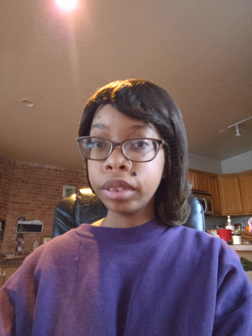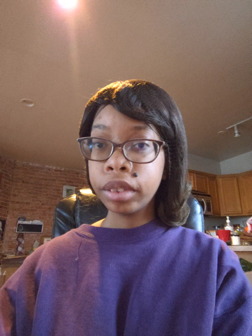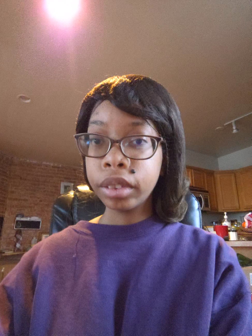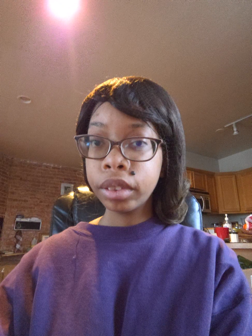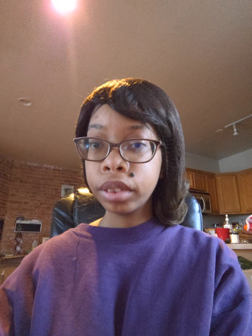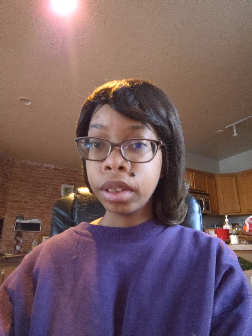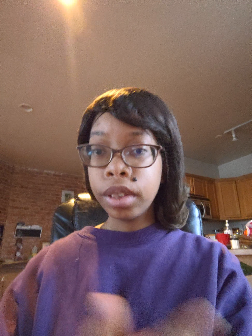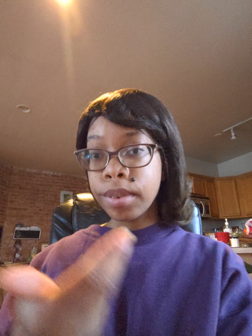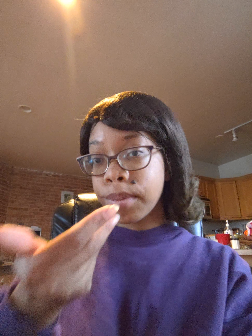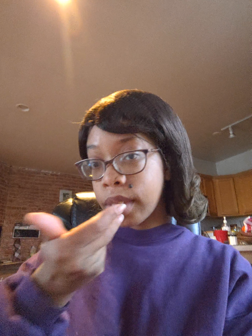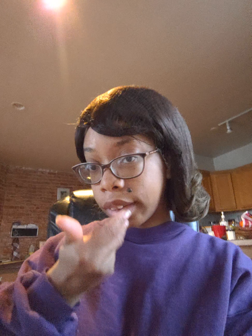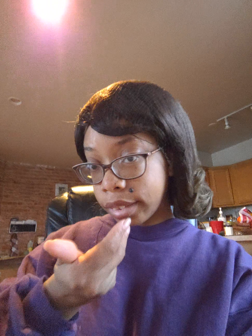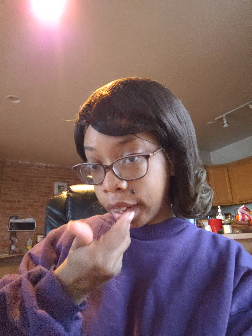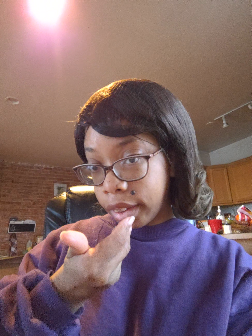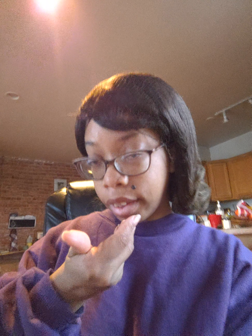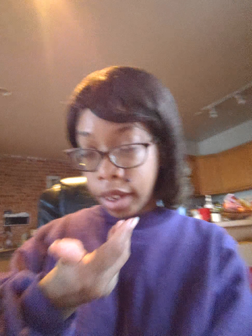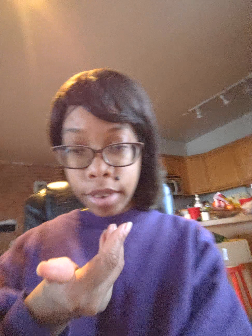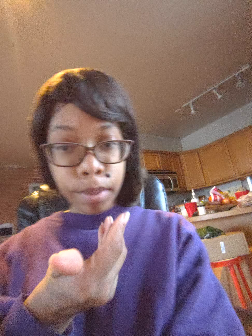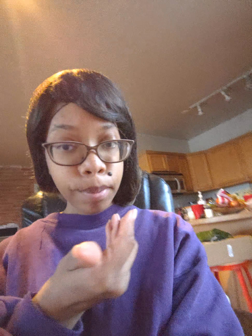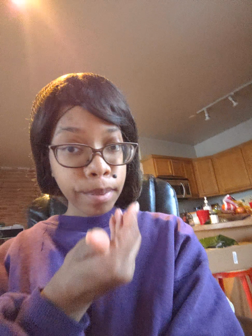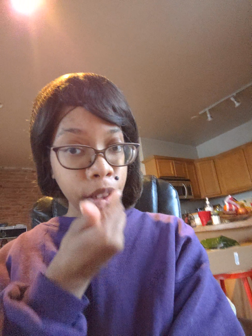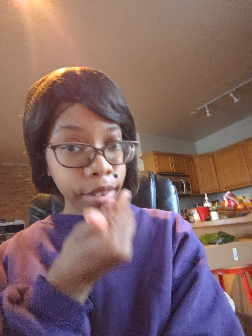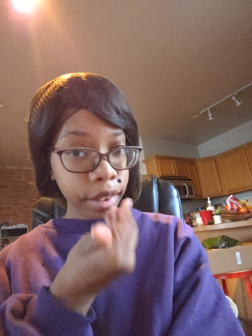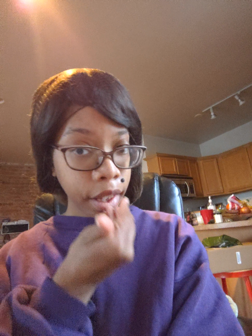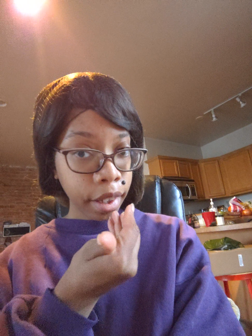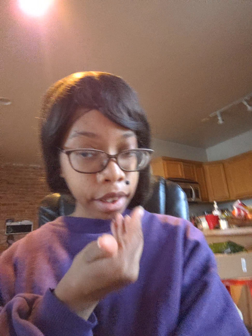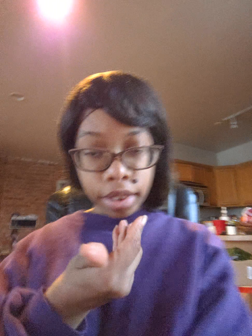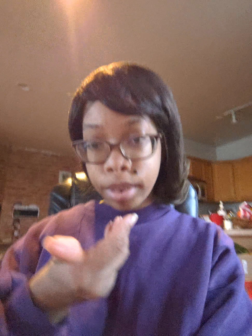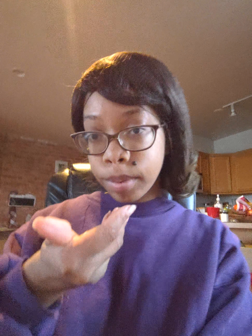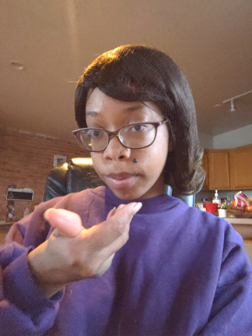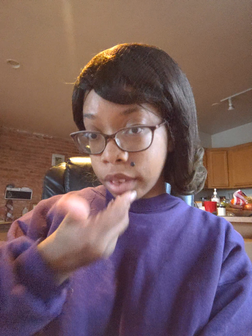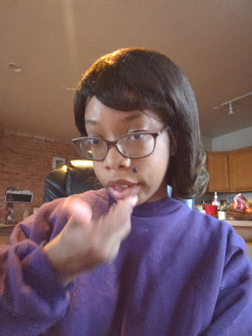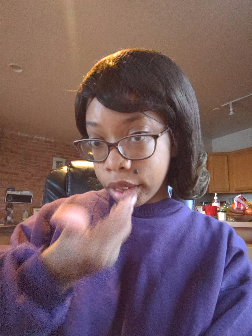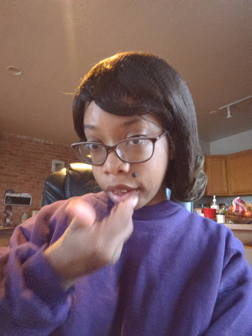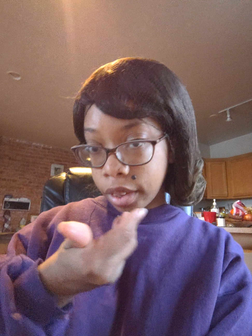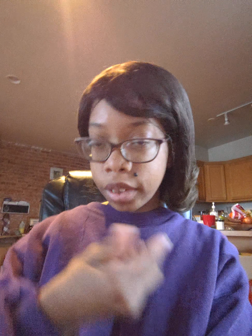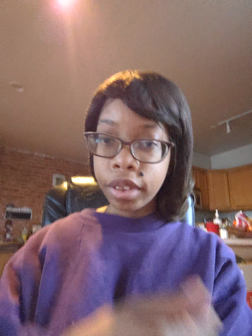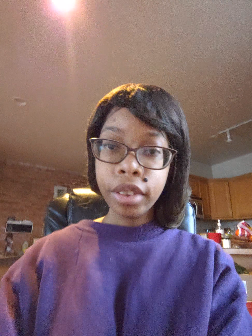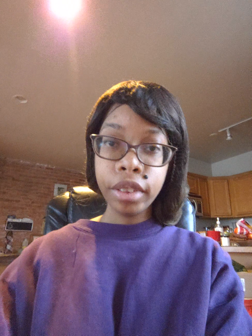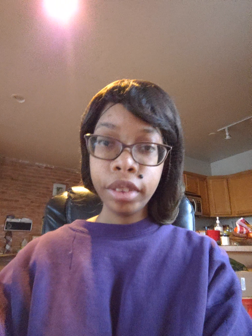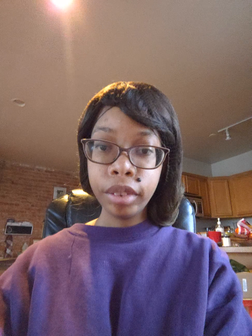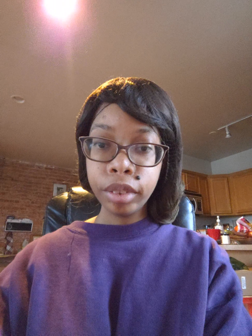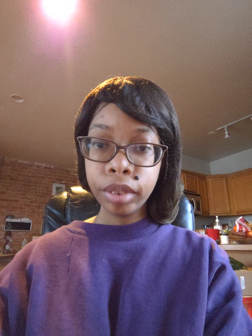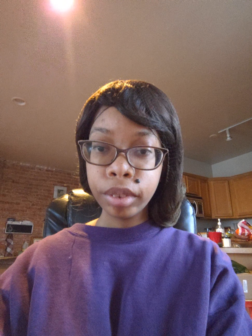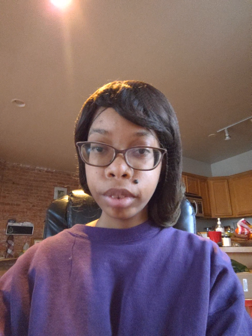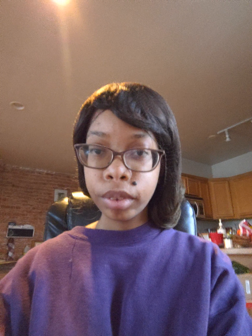pizza